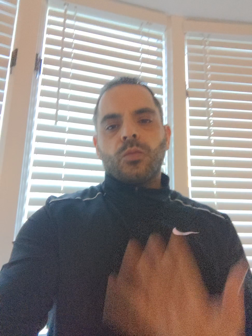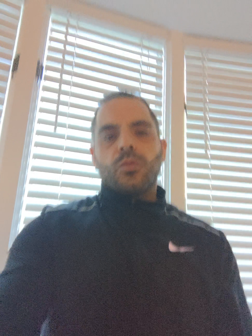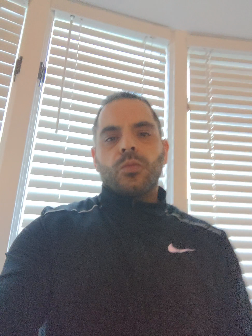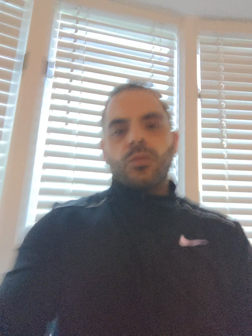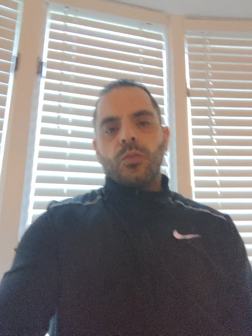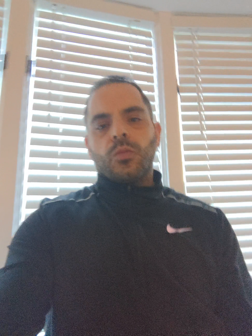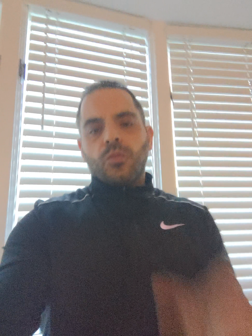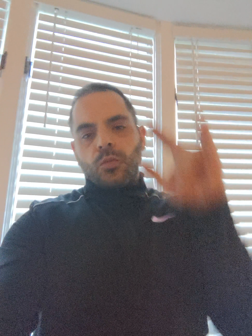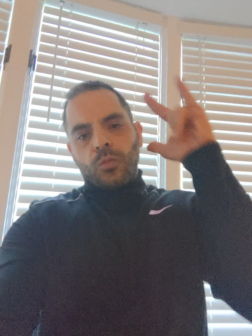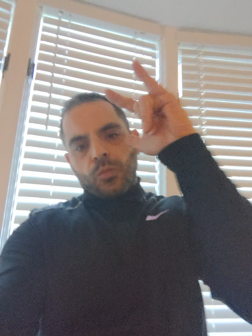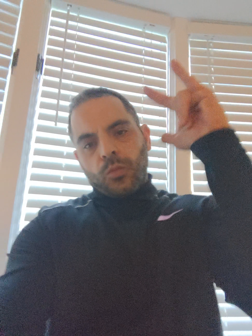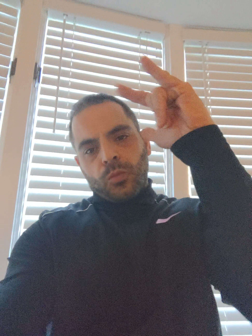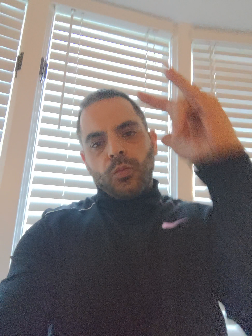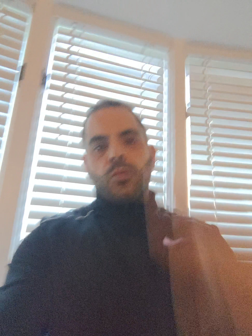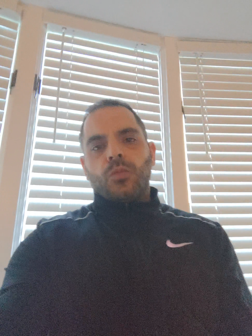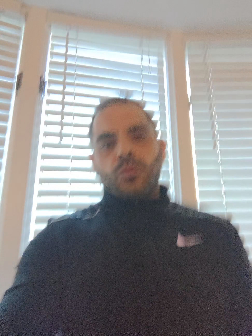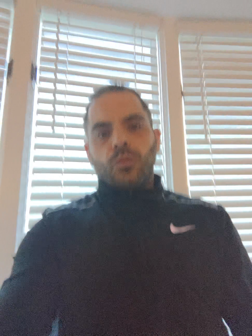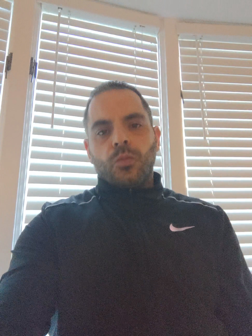airplane